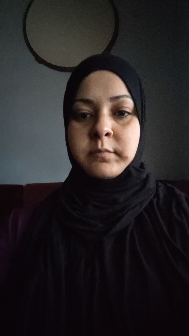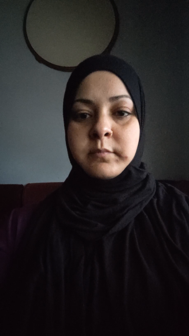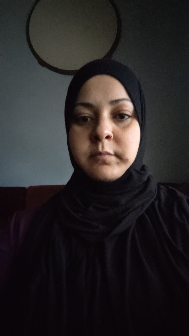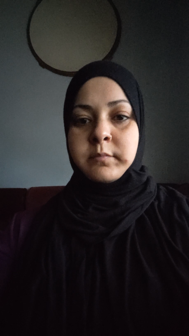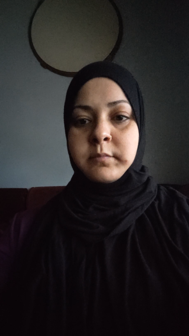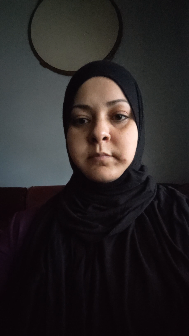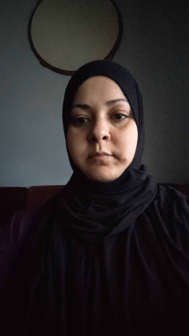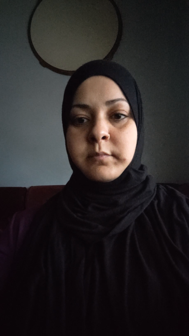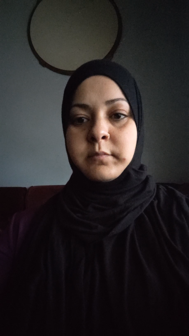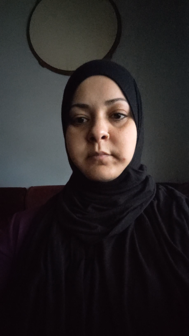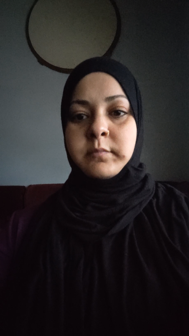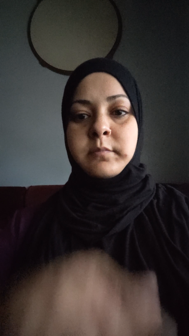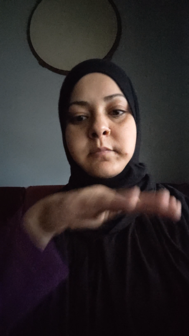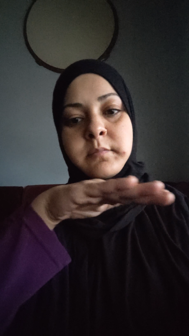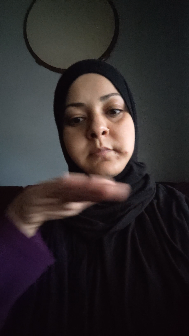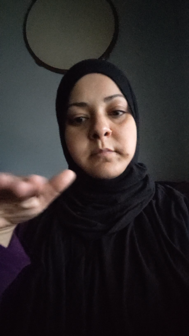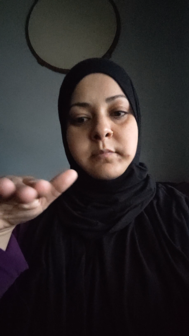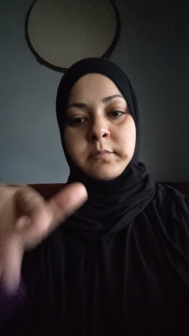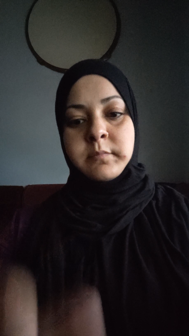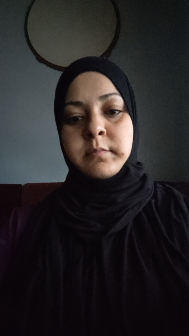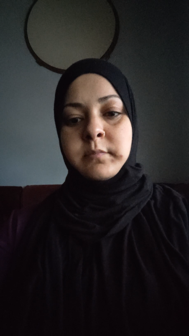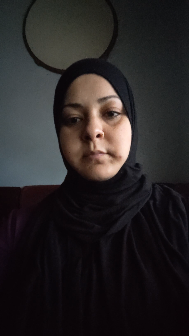nice